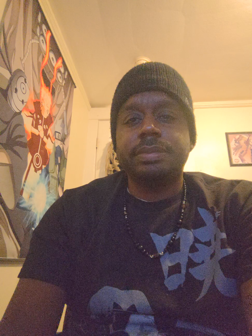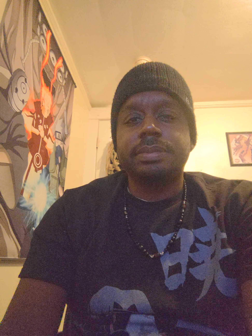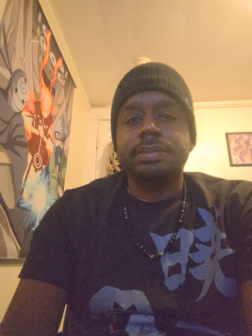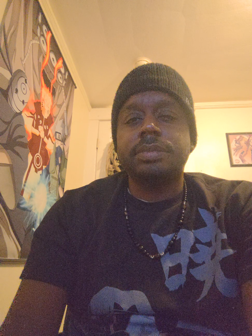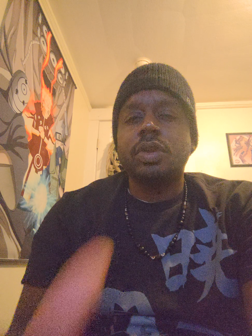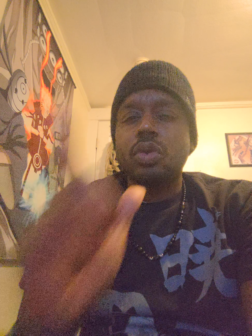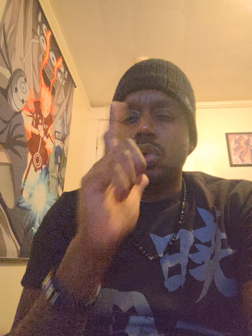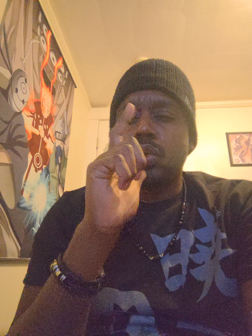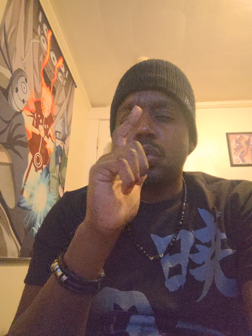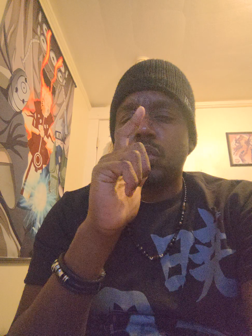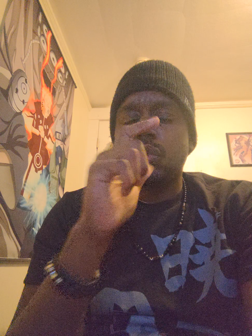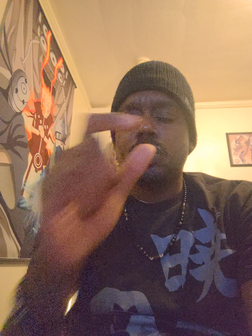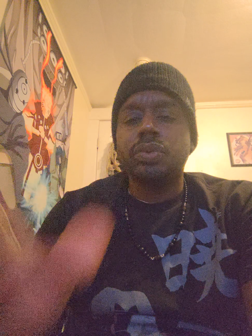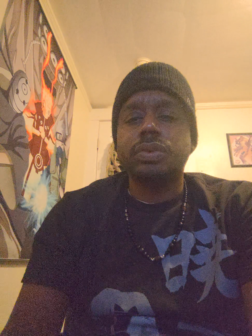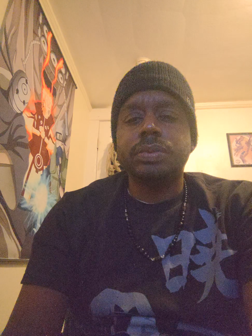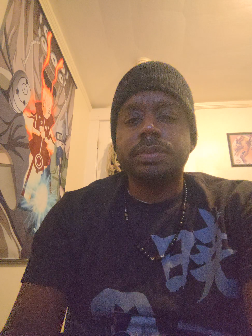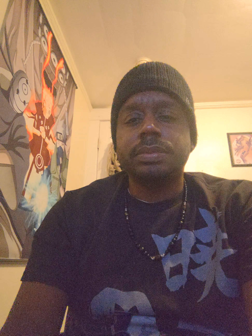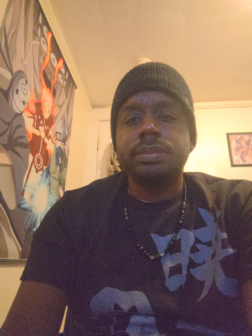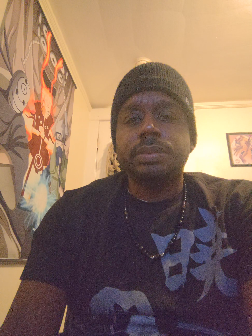who